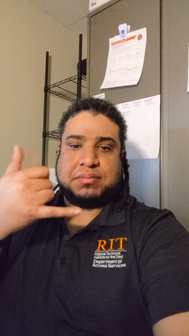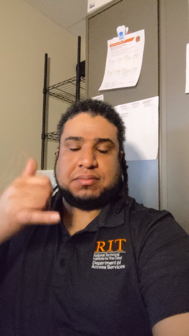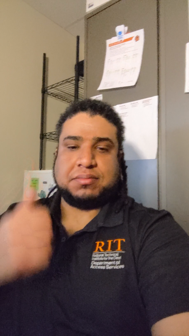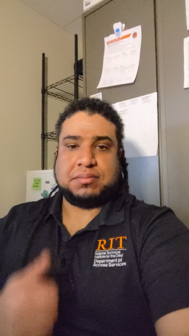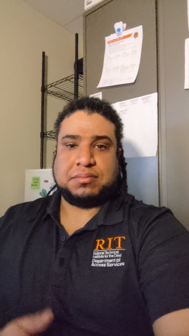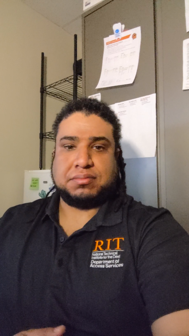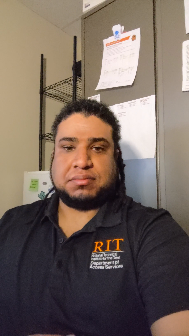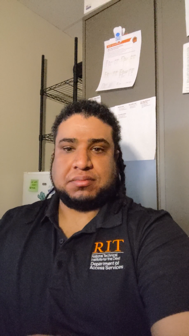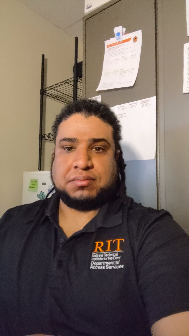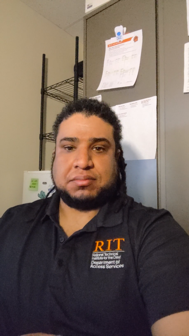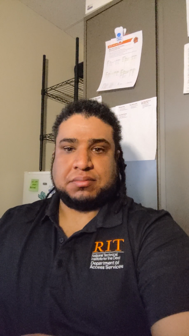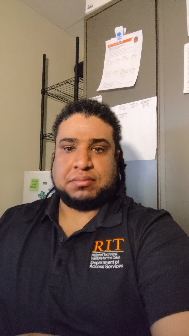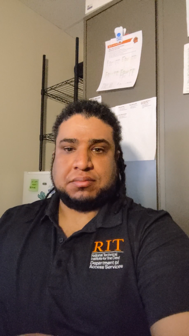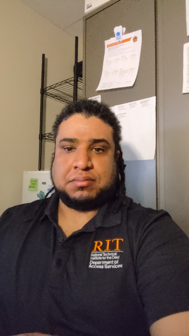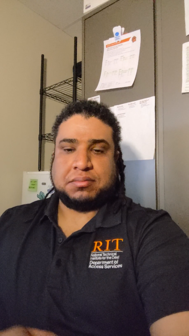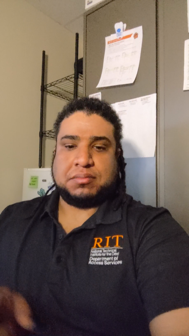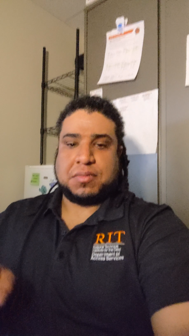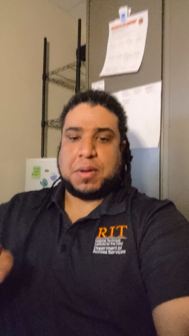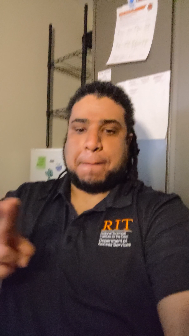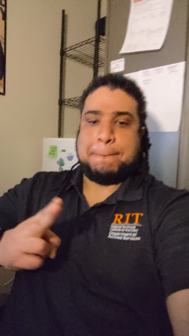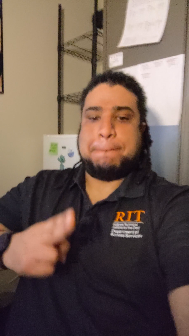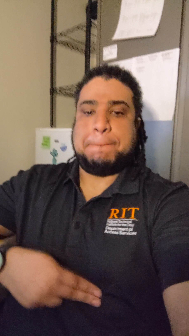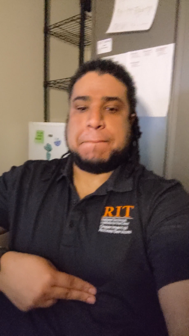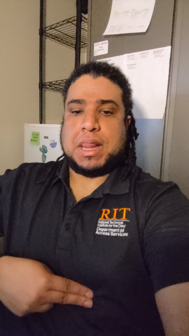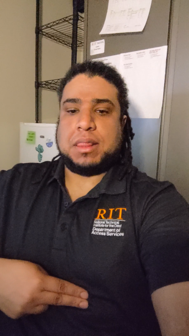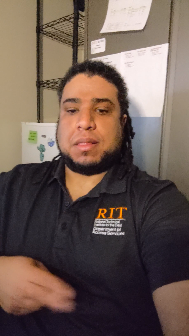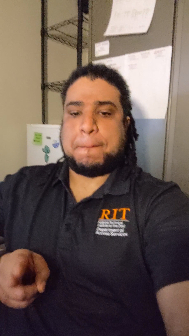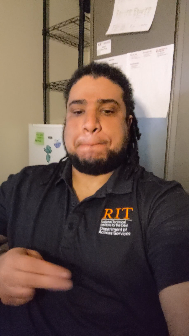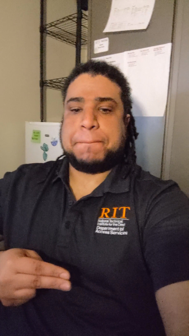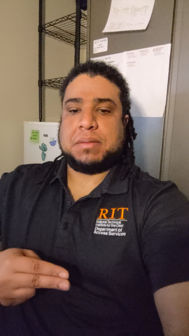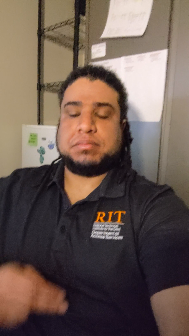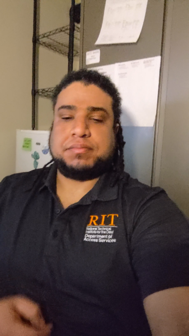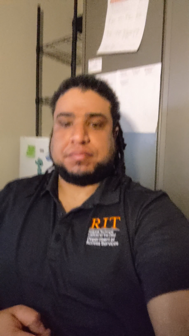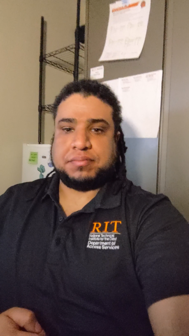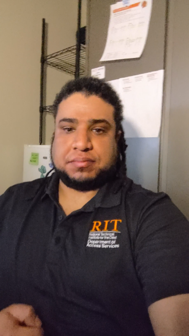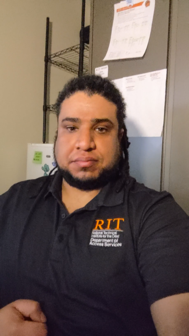belt